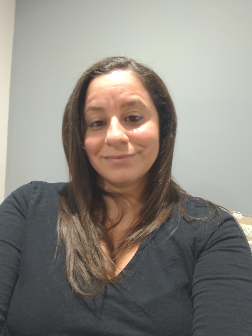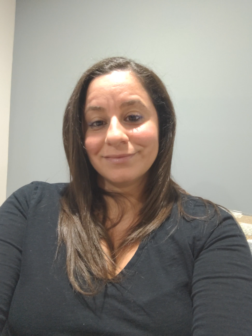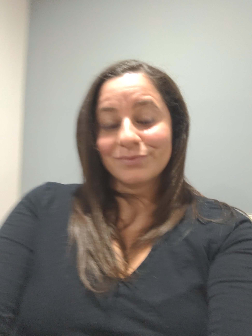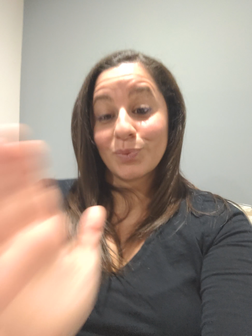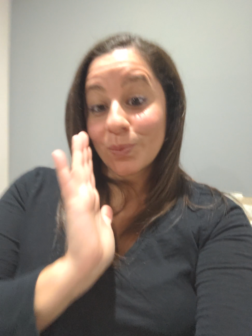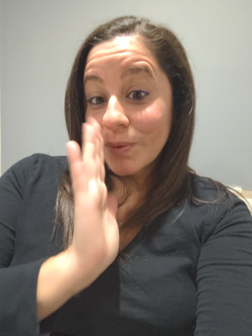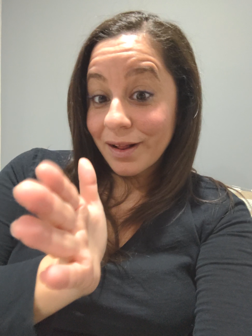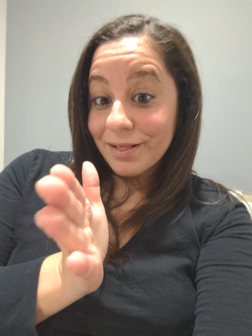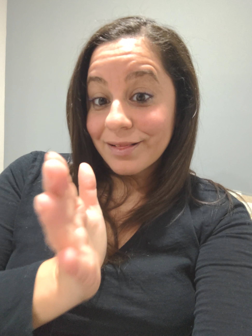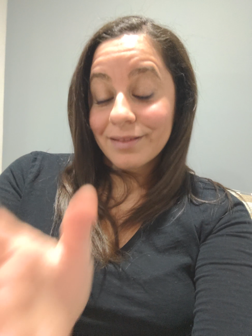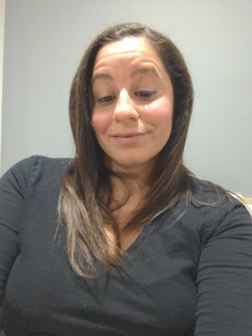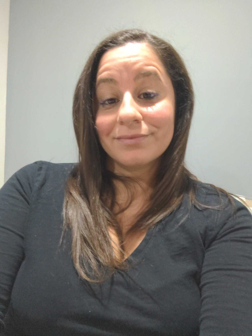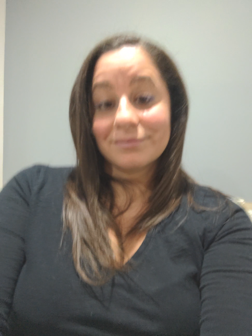will